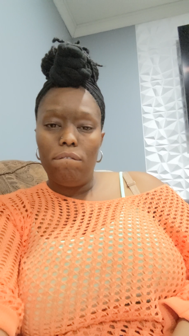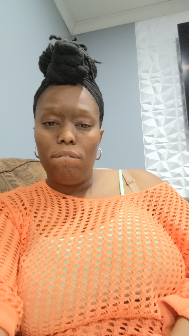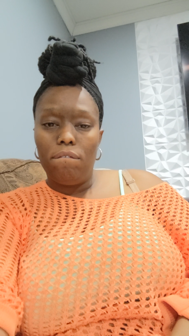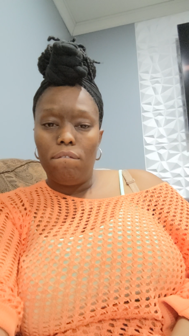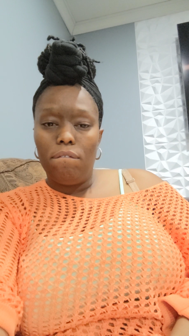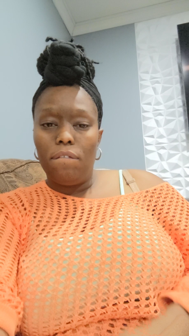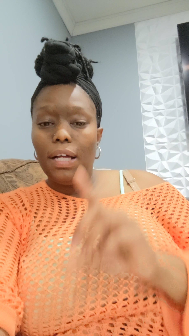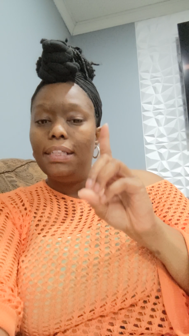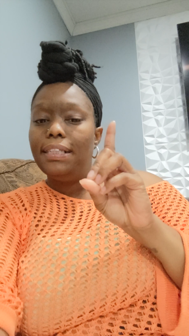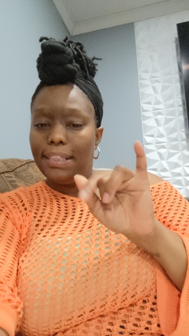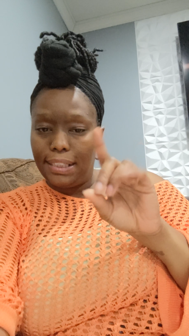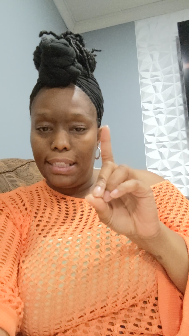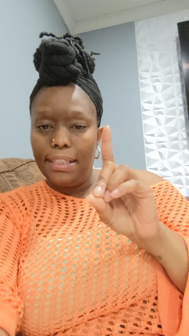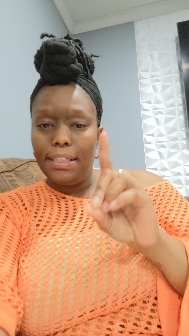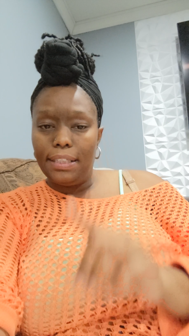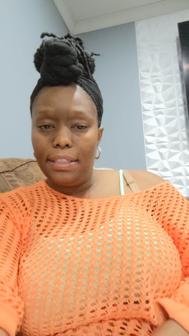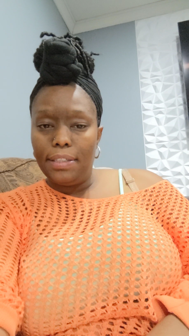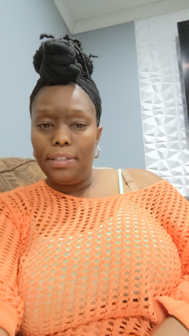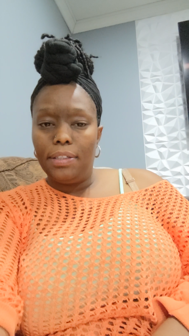did